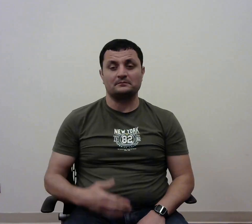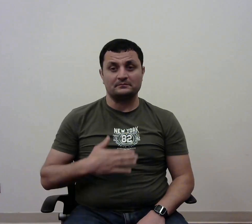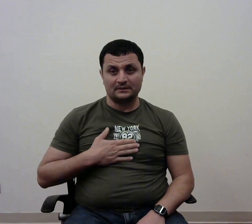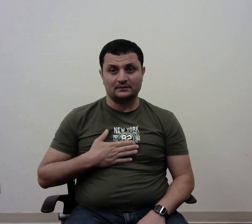mən